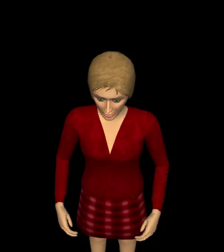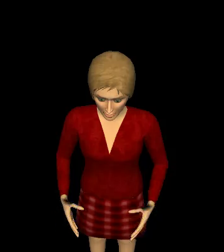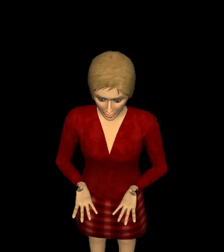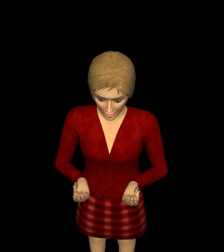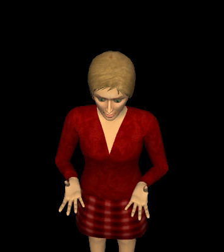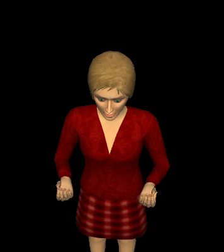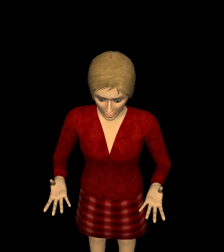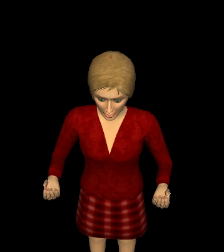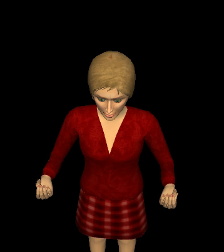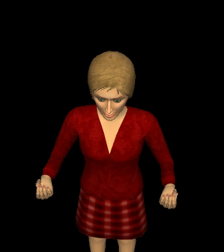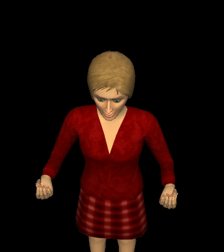كثيرا